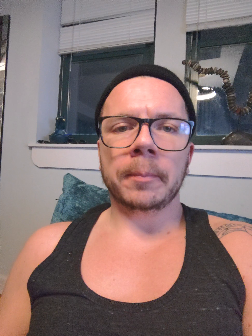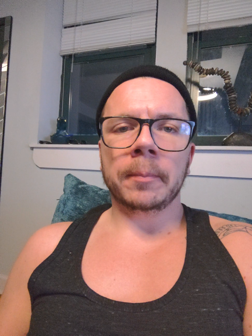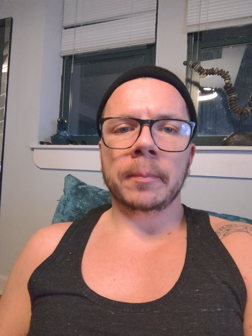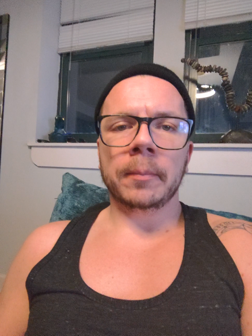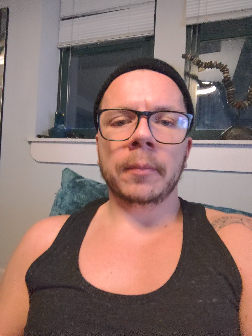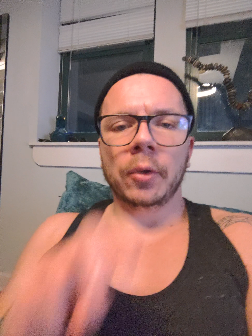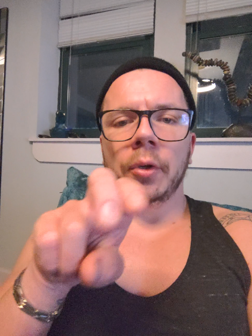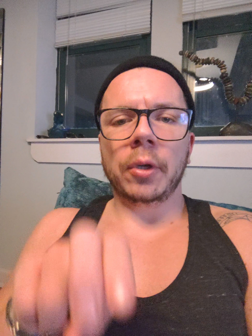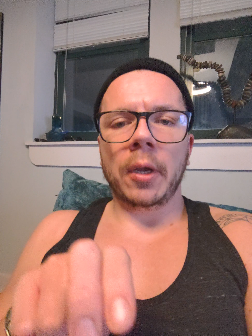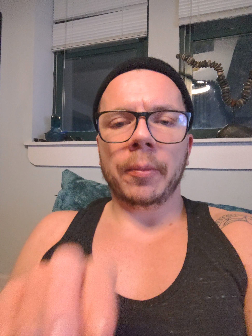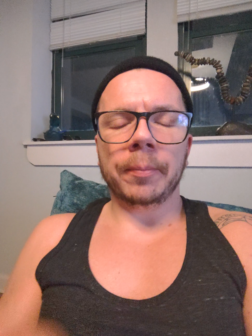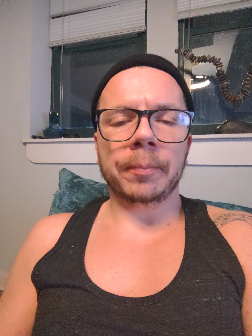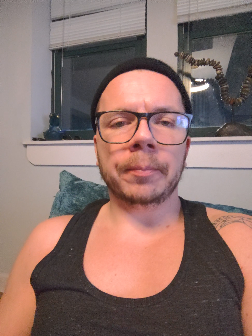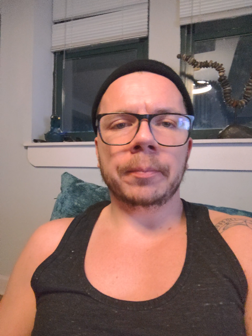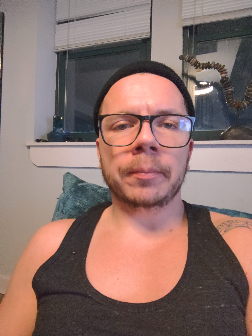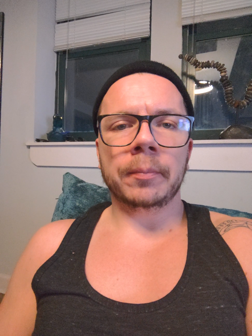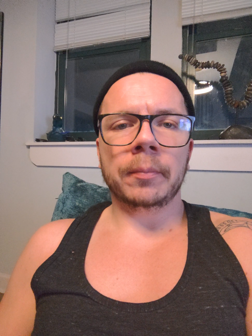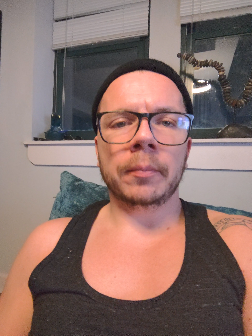chair